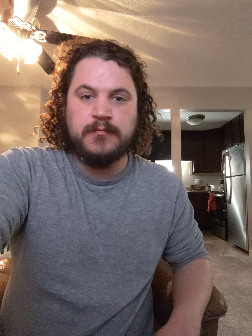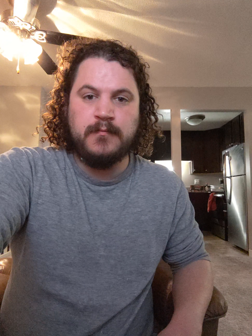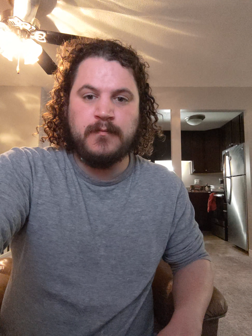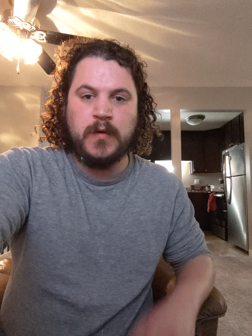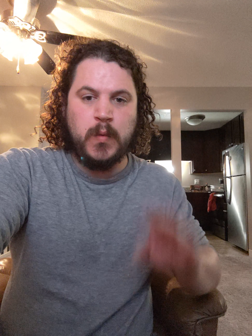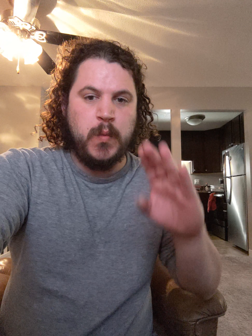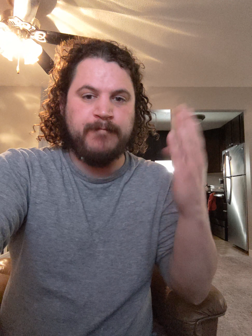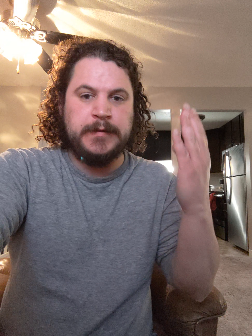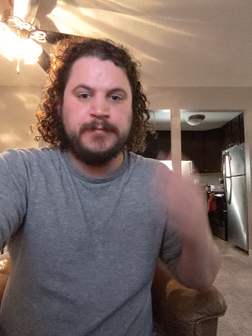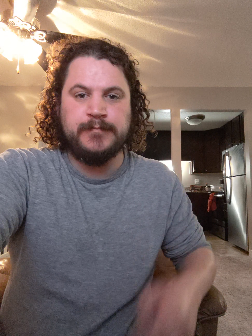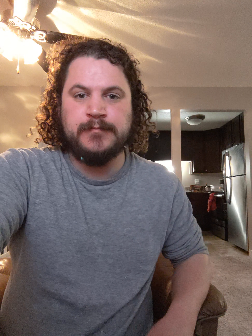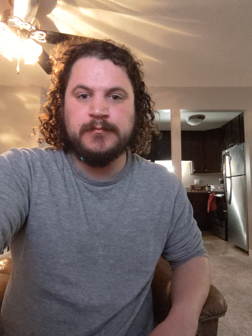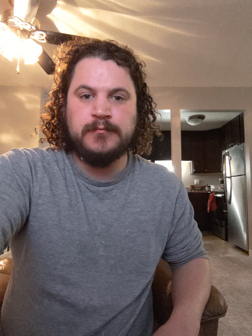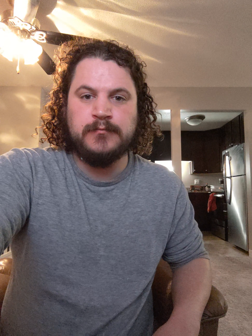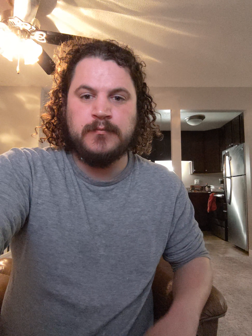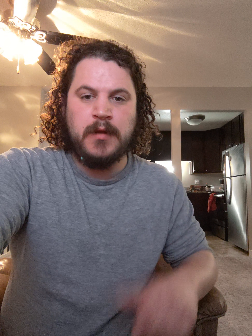open